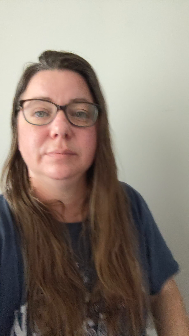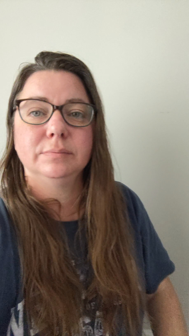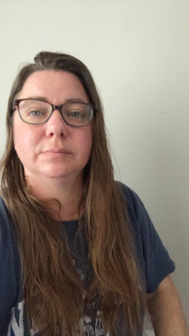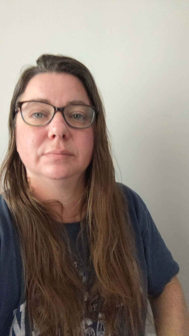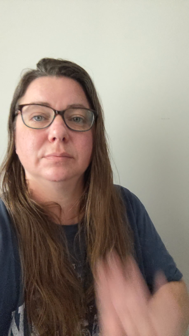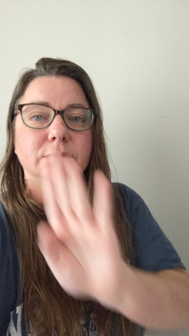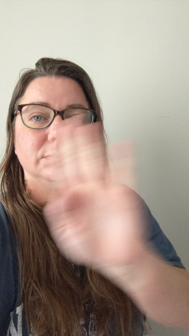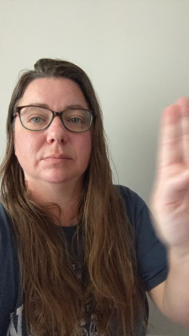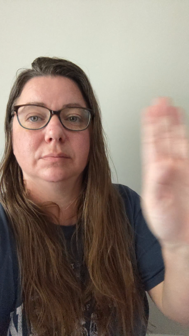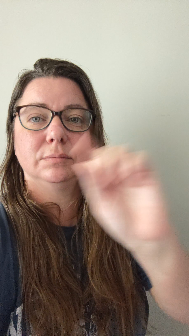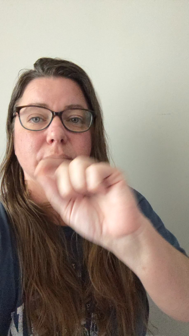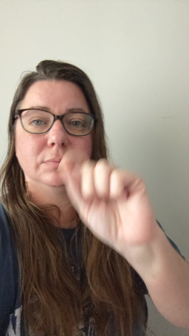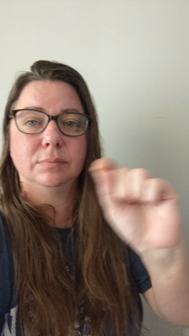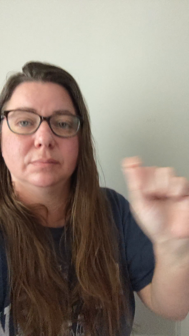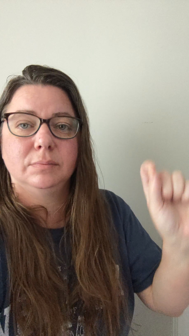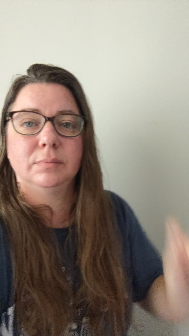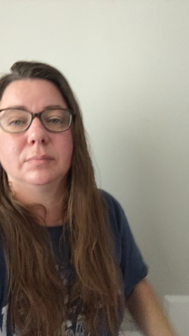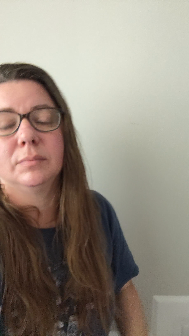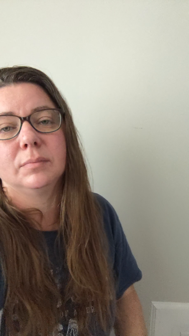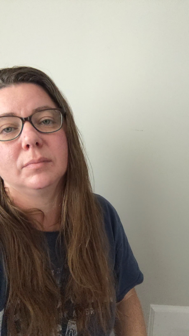chalk